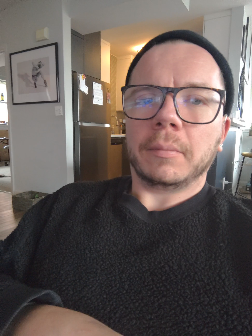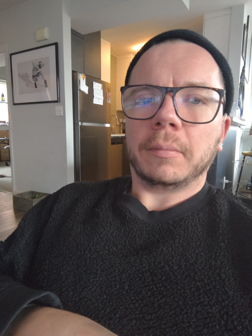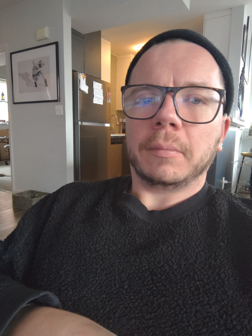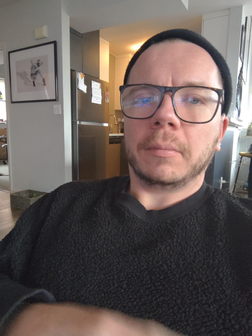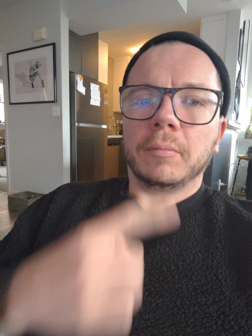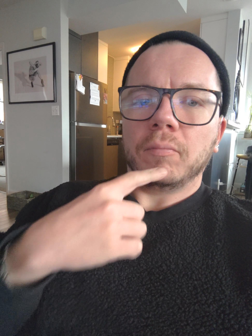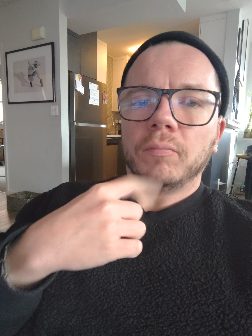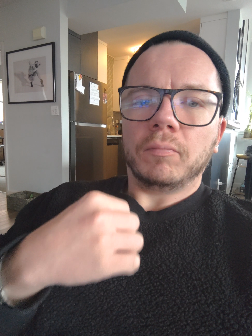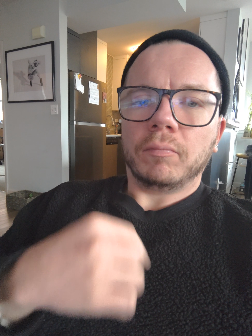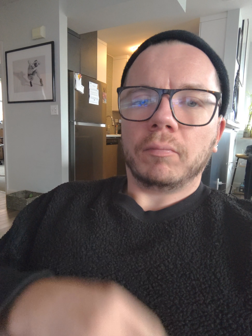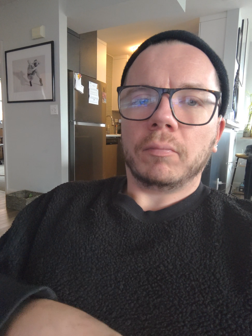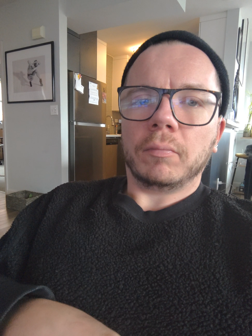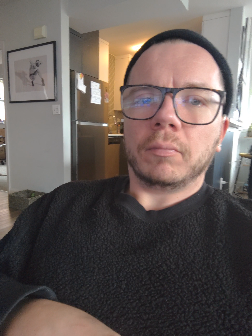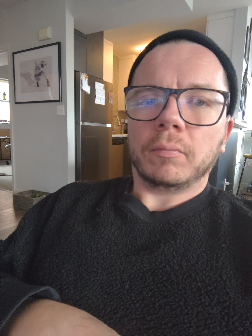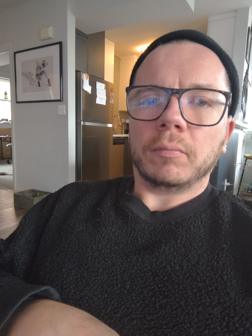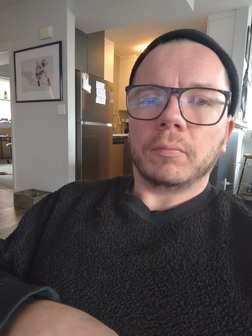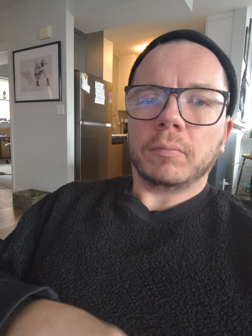red